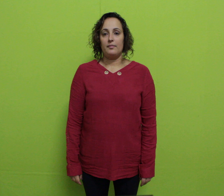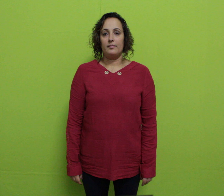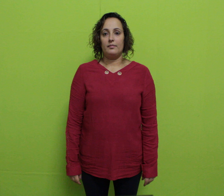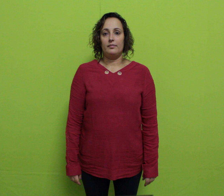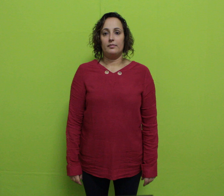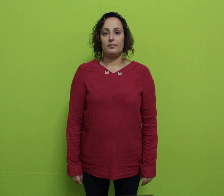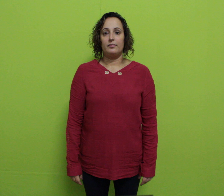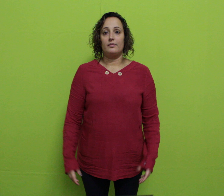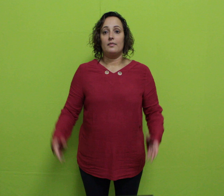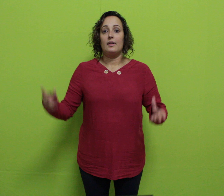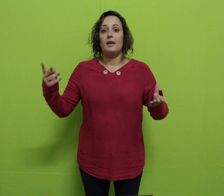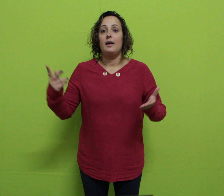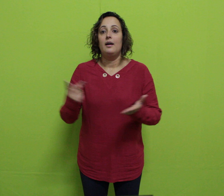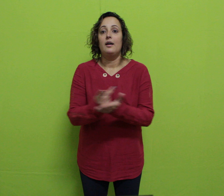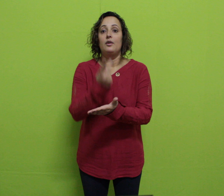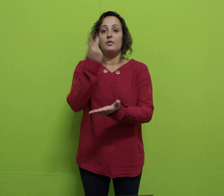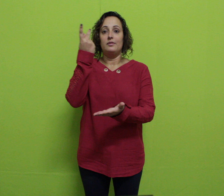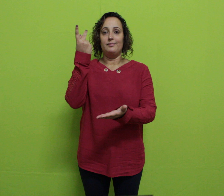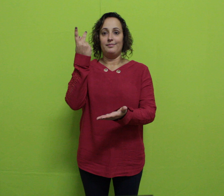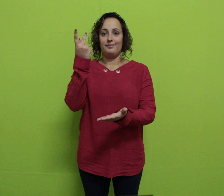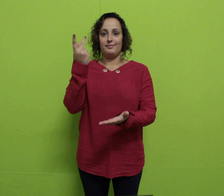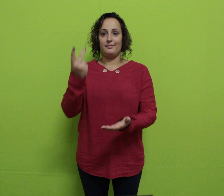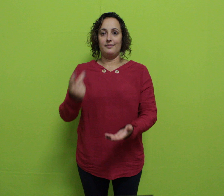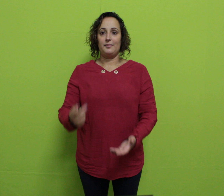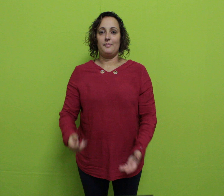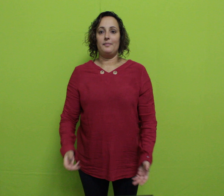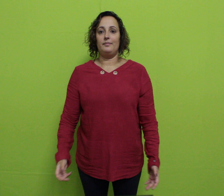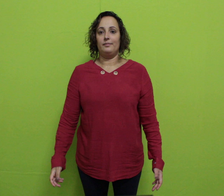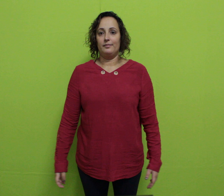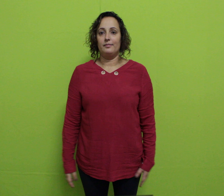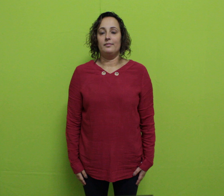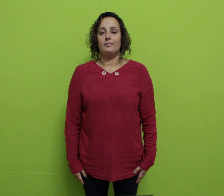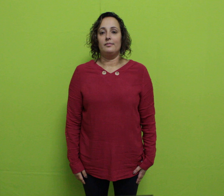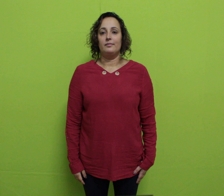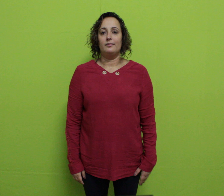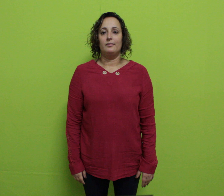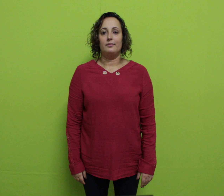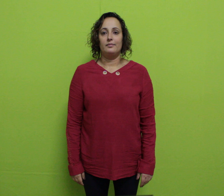acontecer